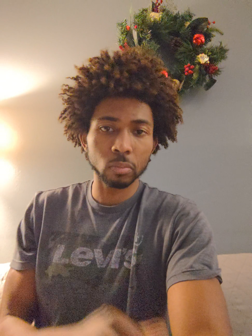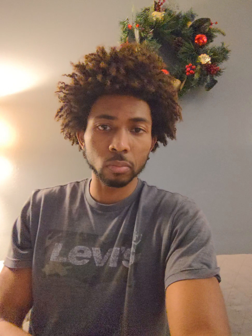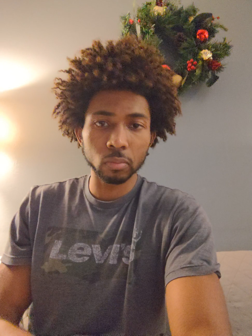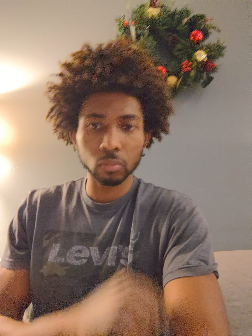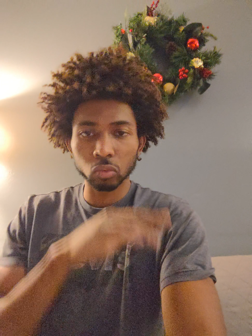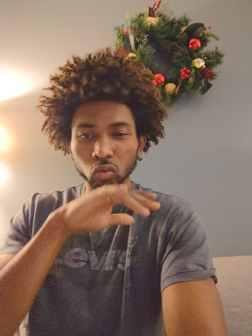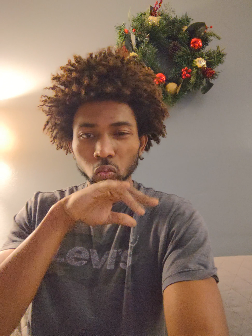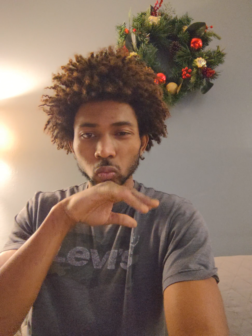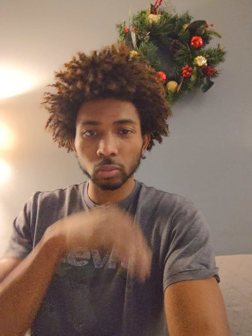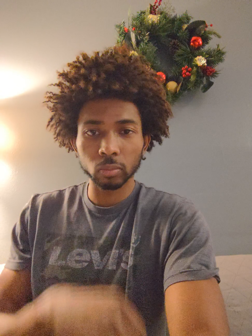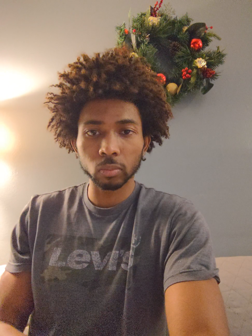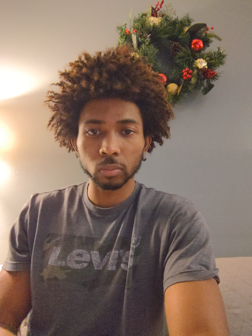dirty